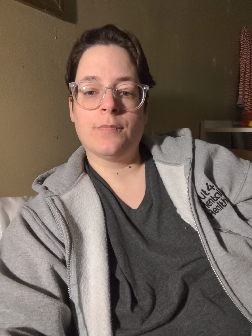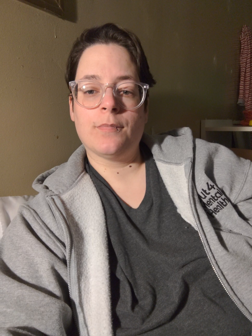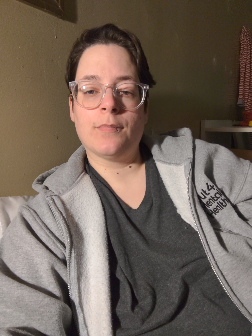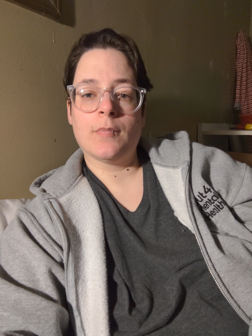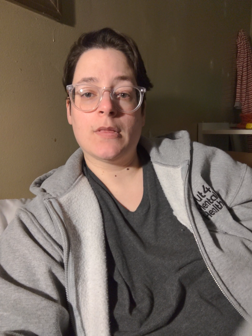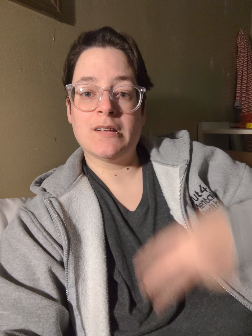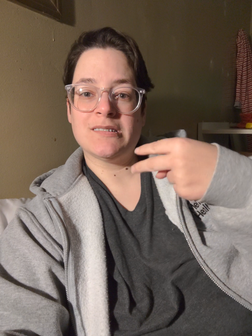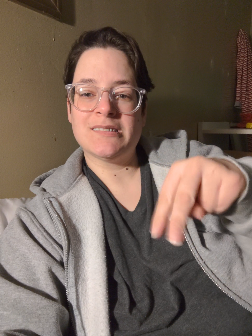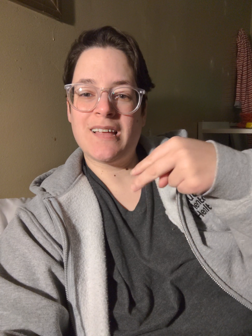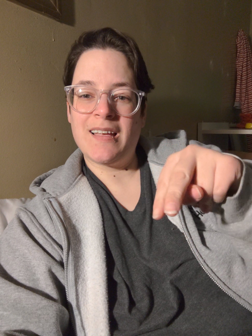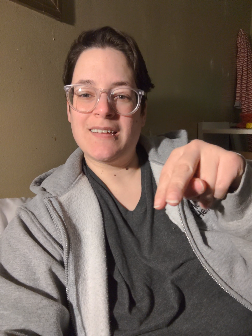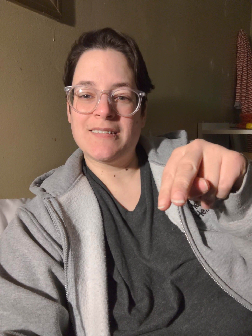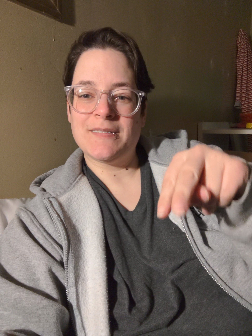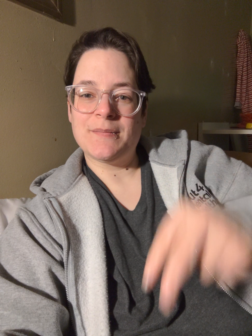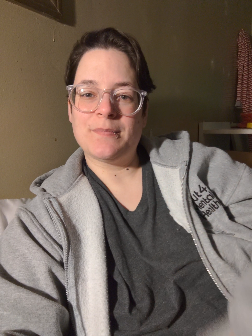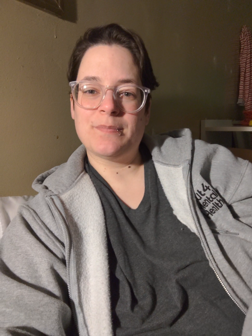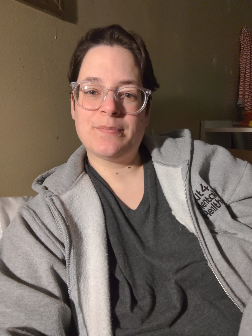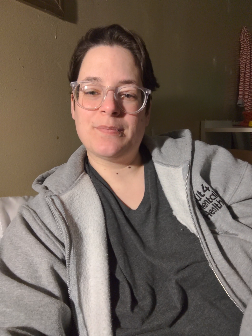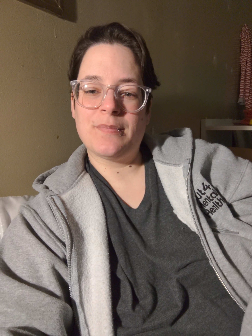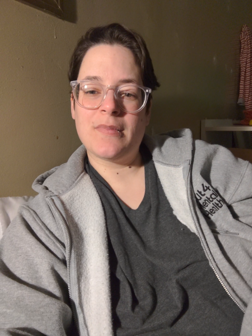dance